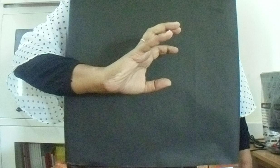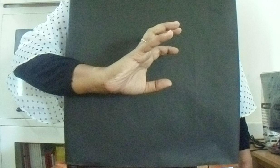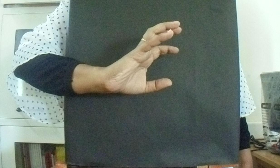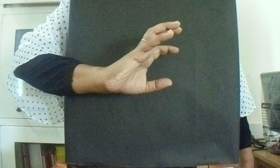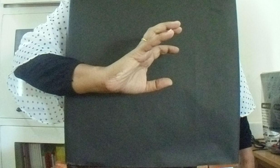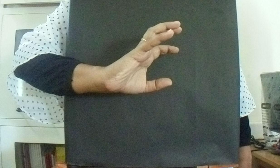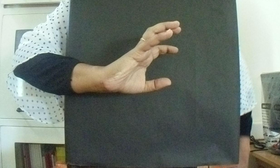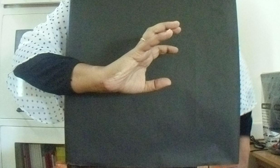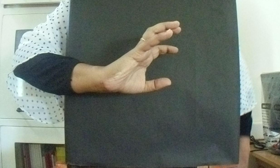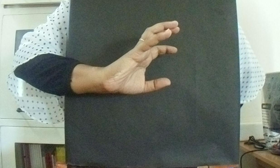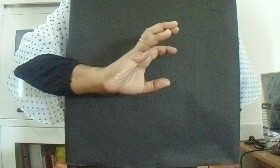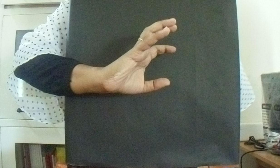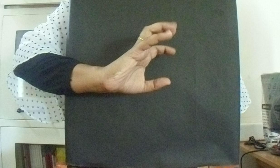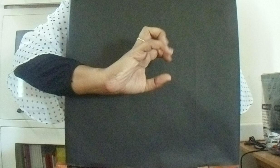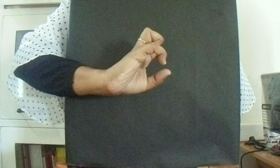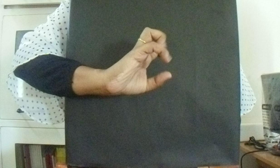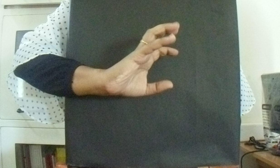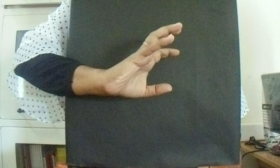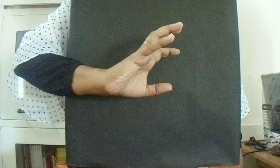pain